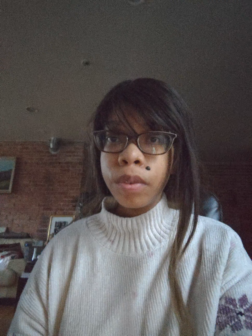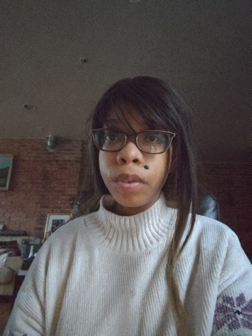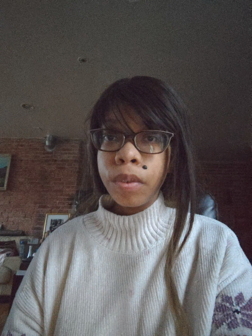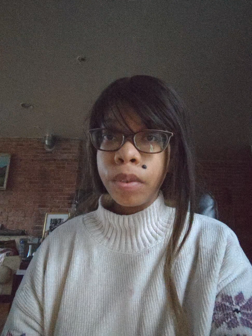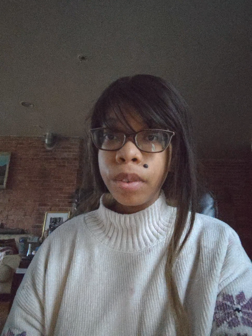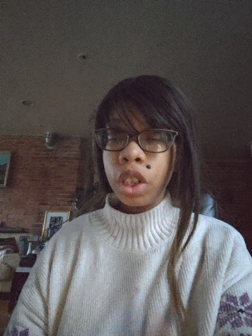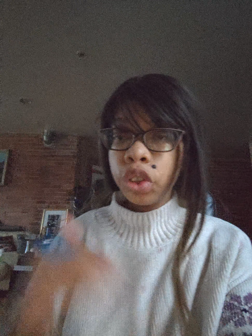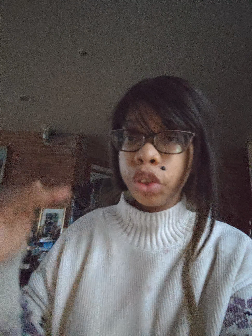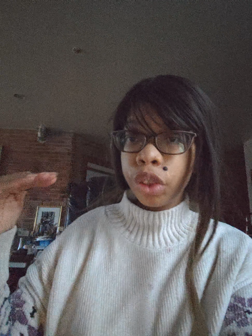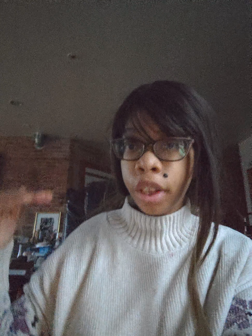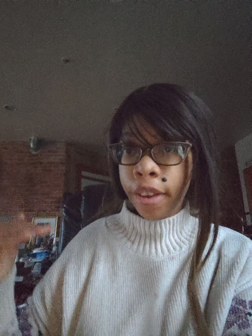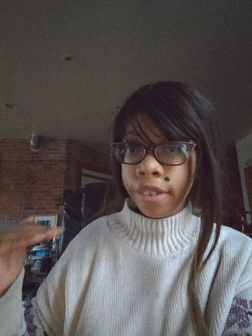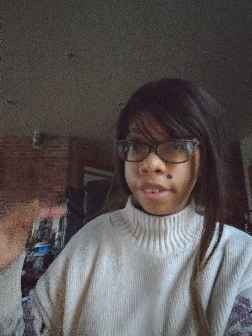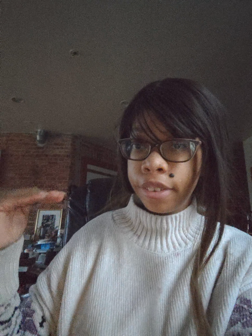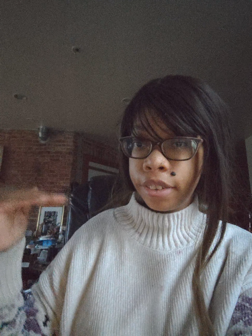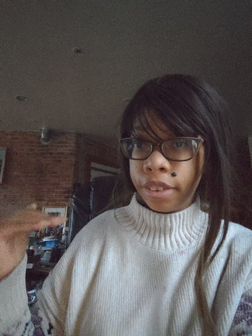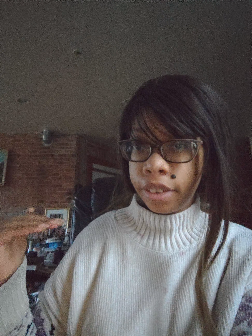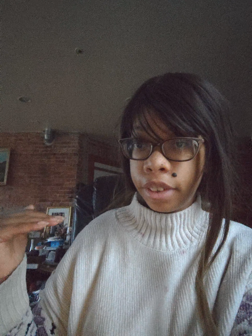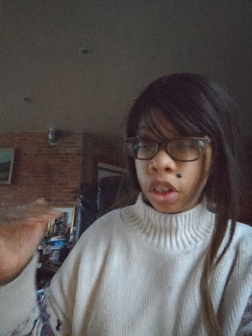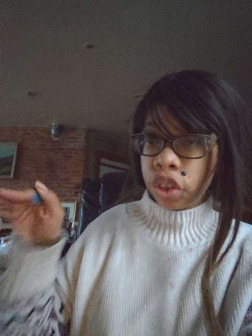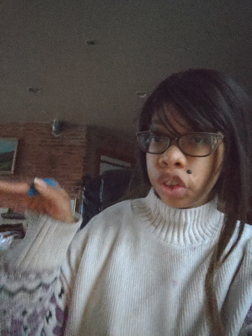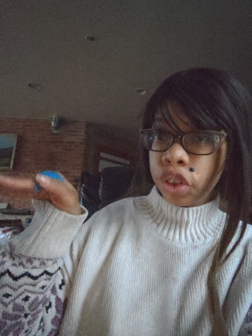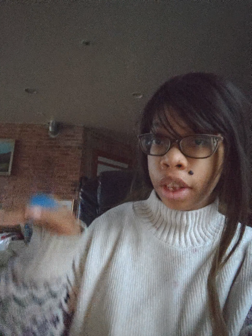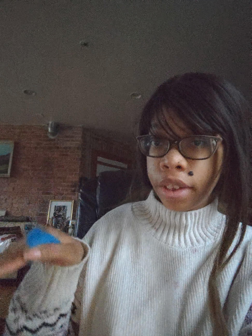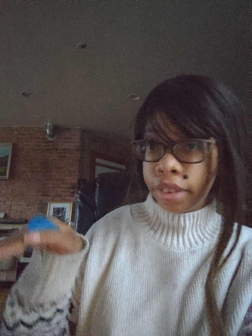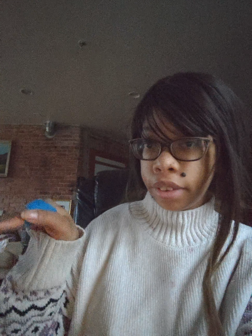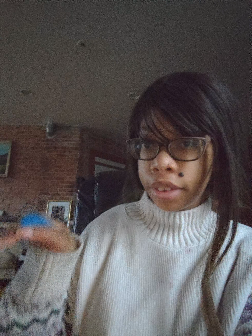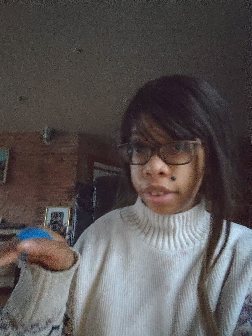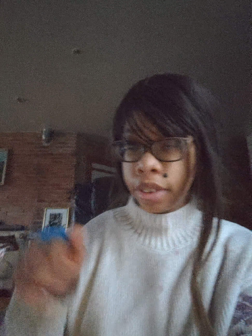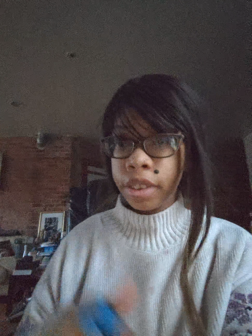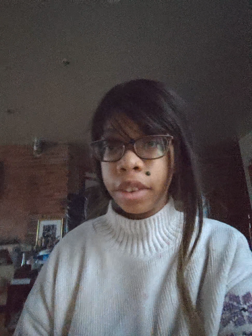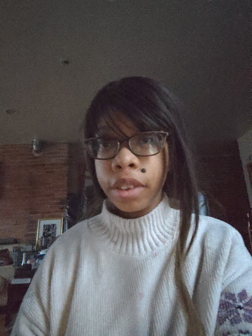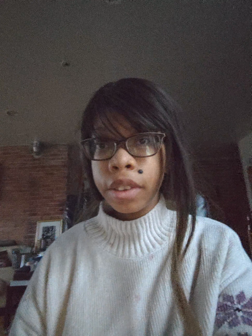child